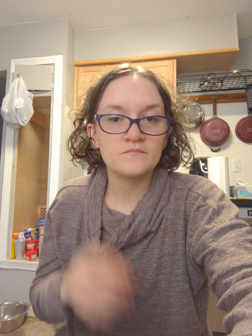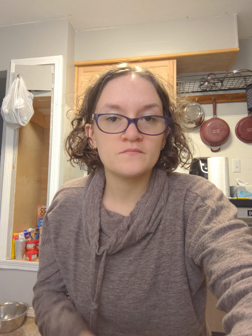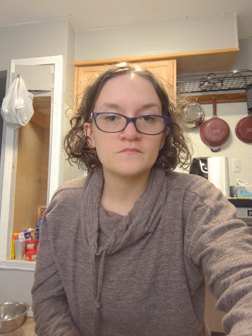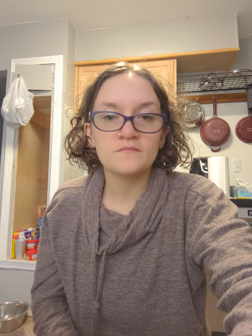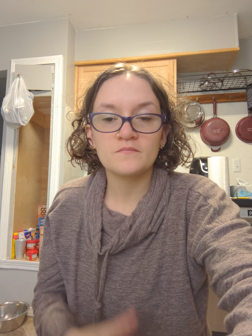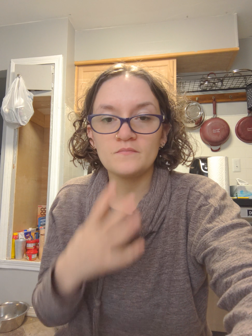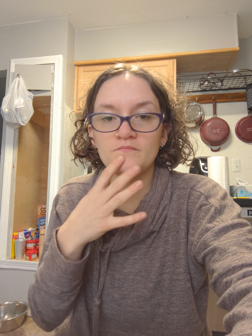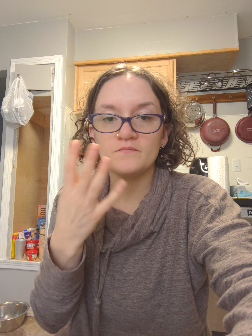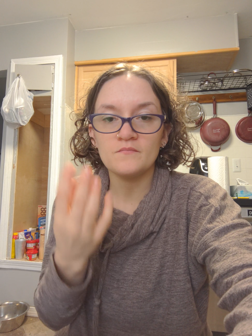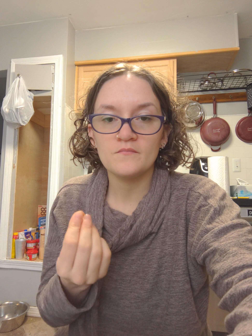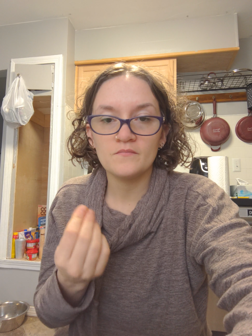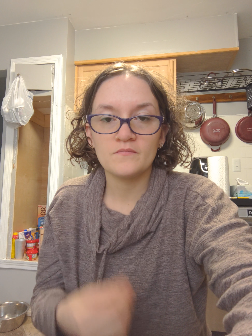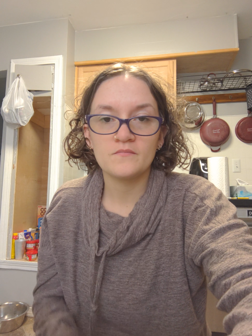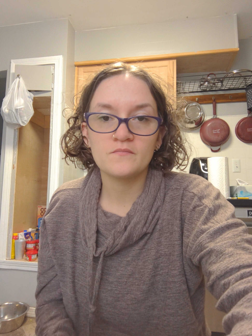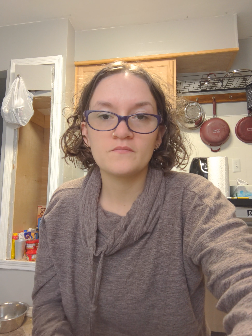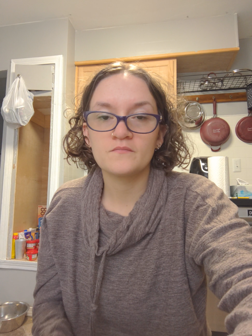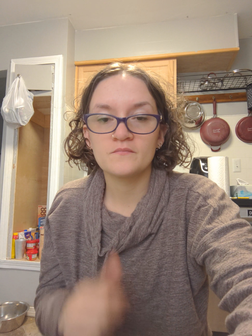wet